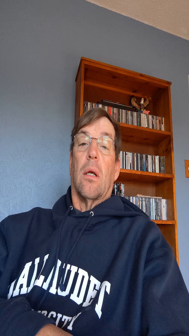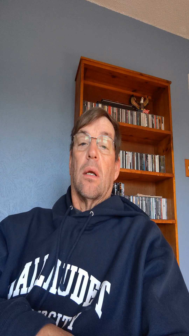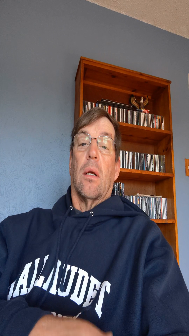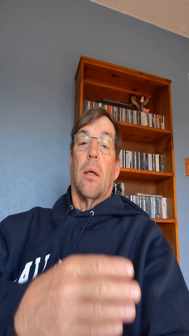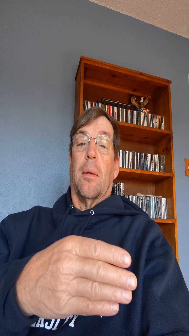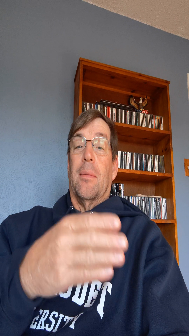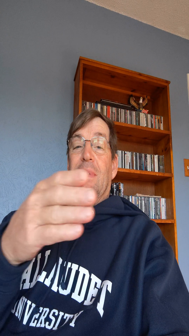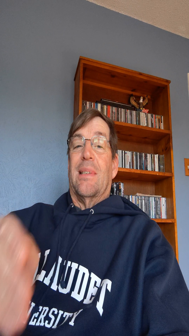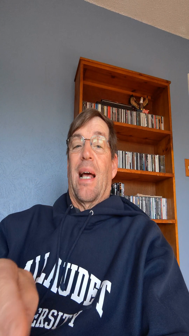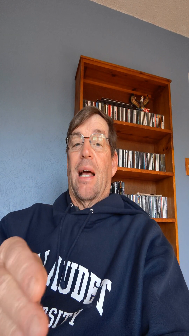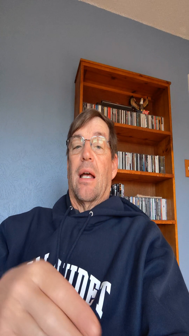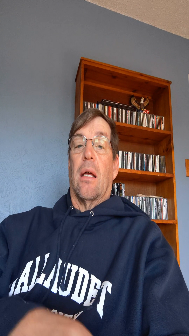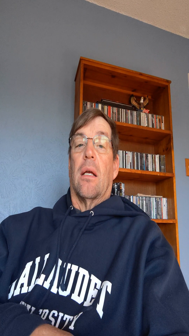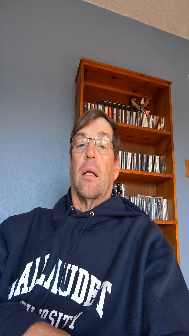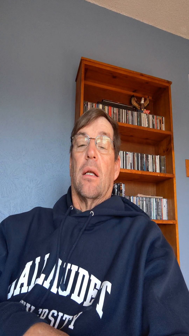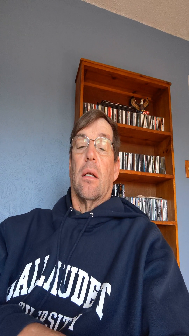beside